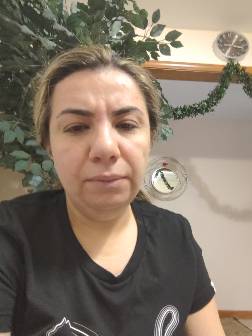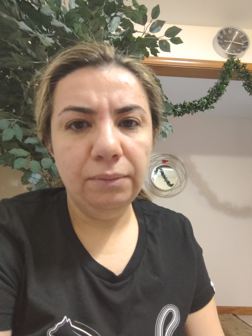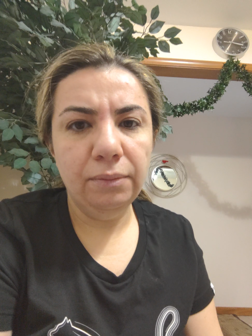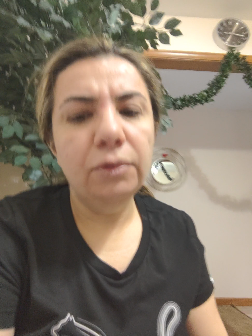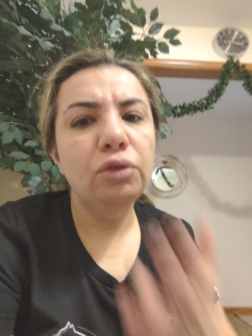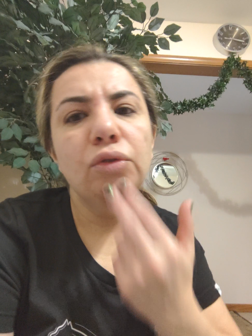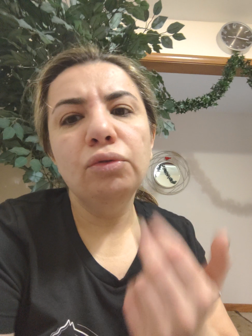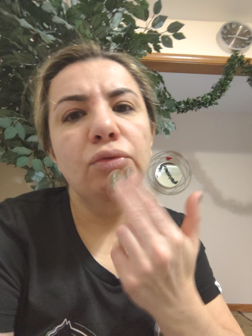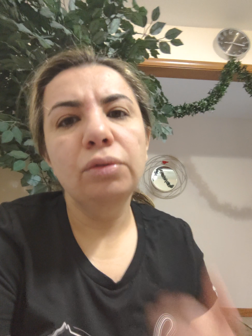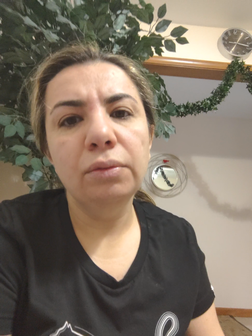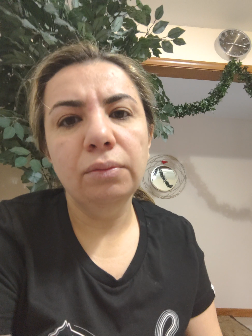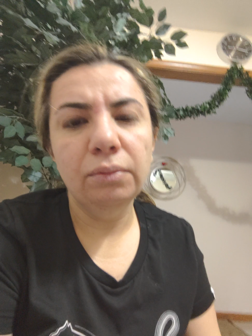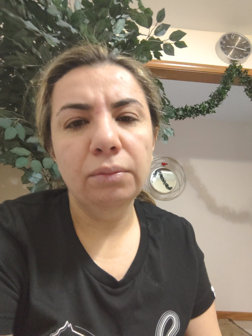cute